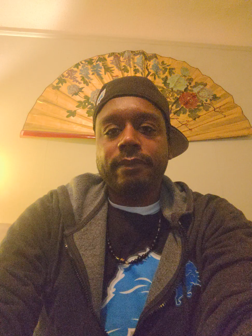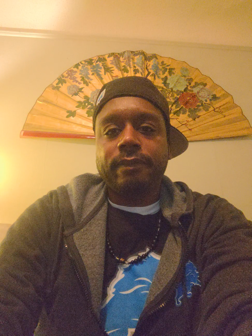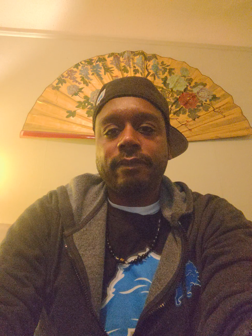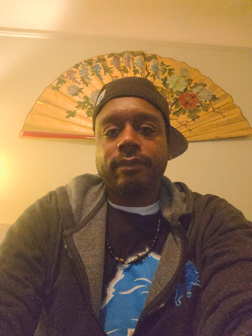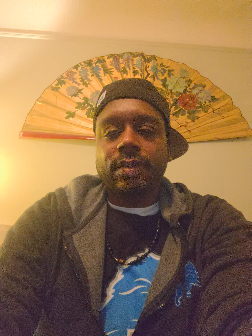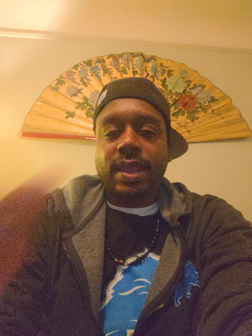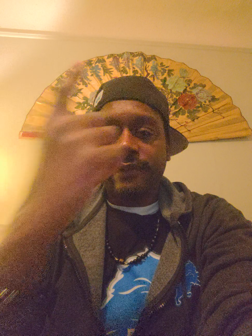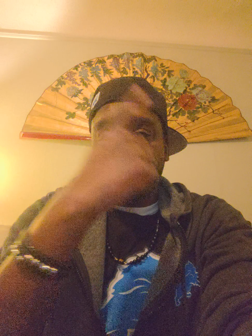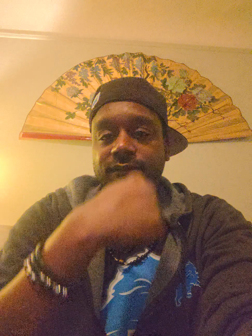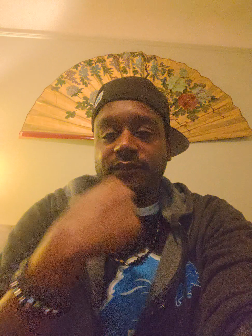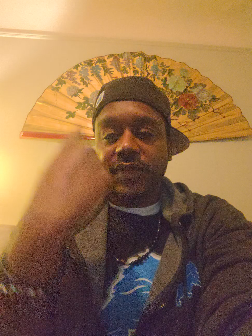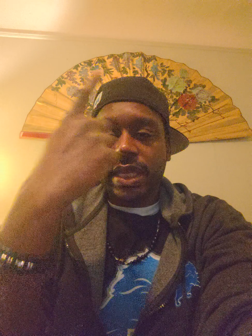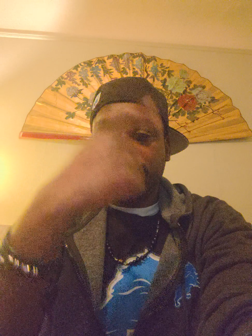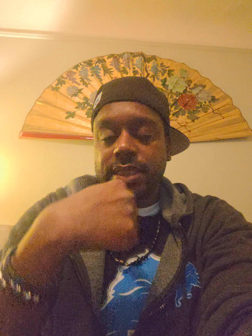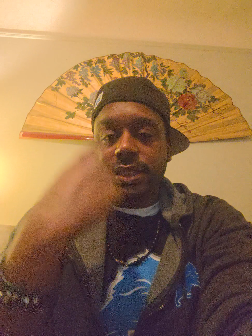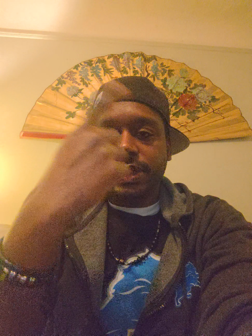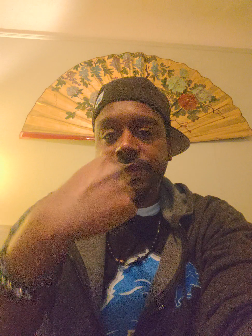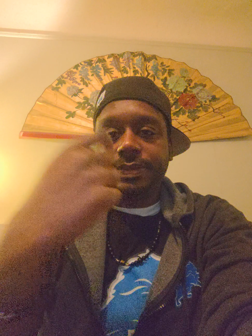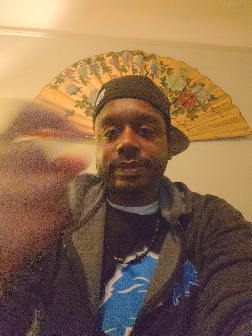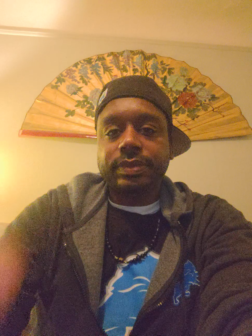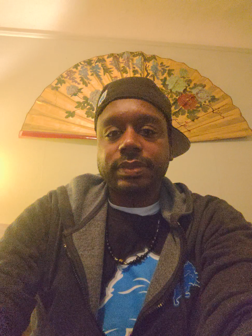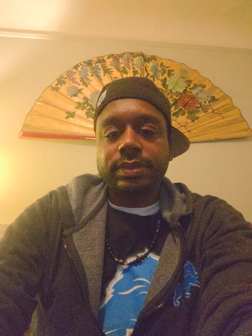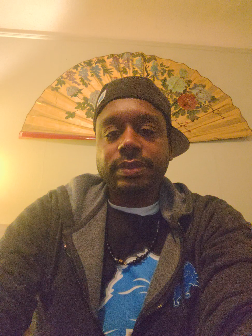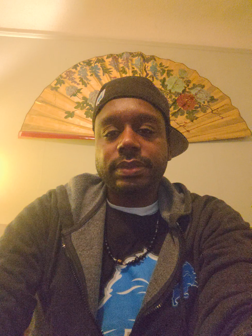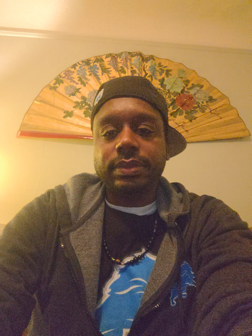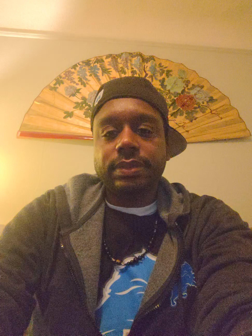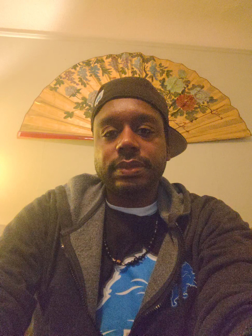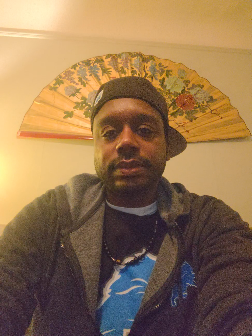face